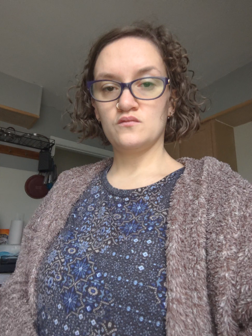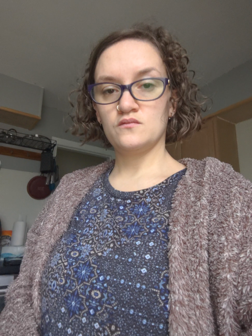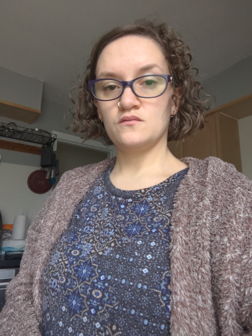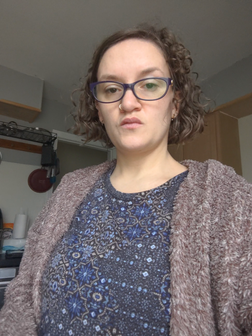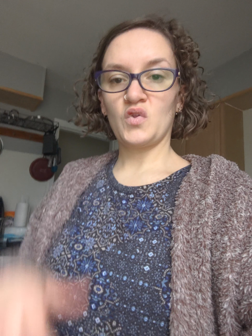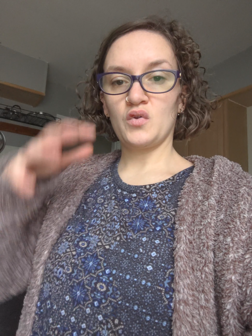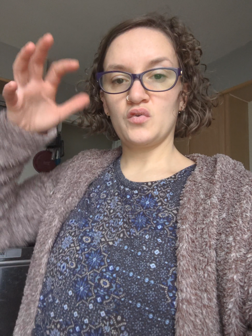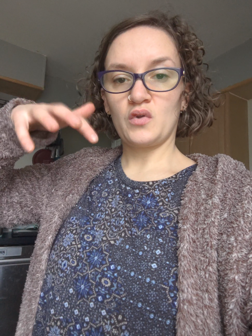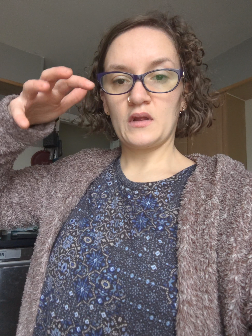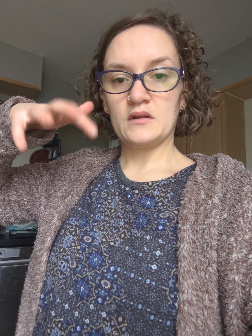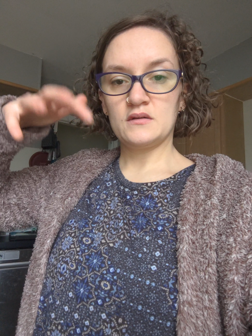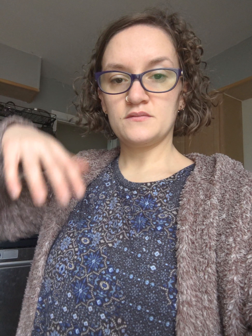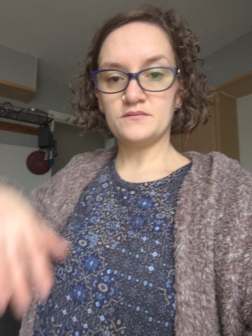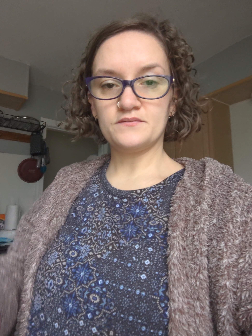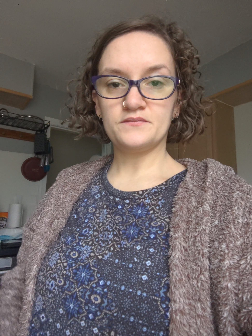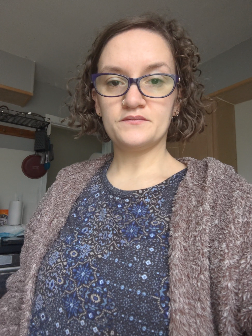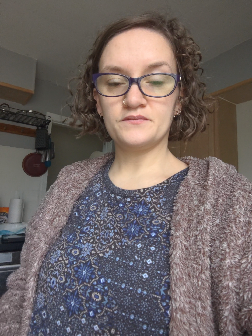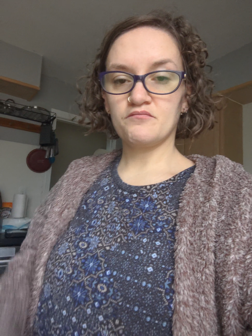rain